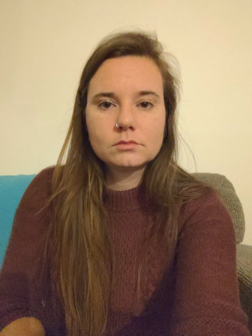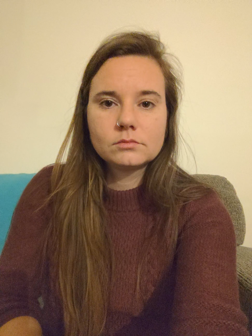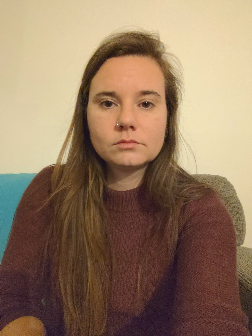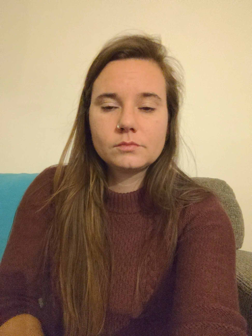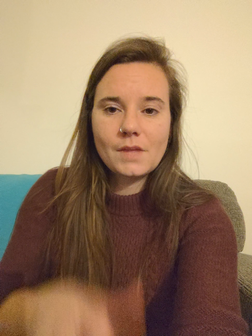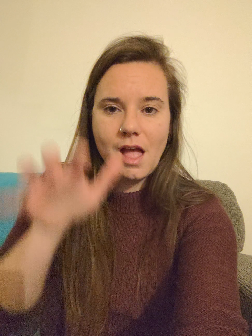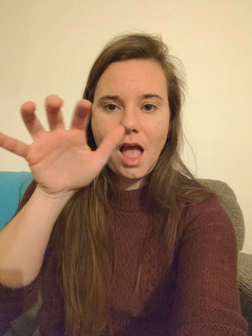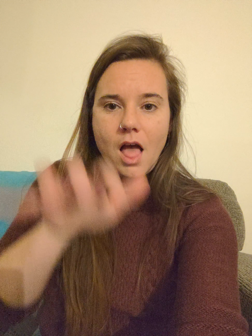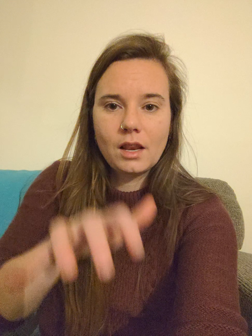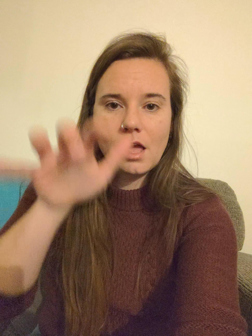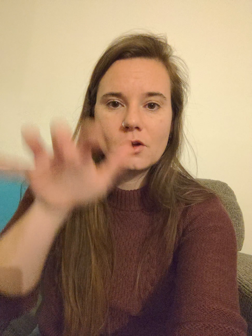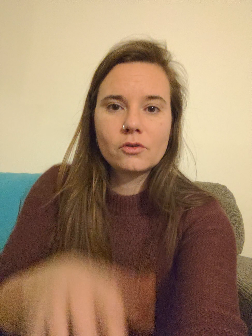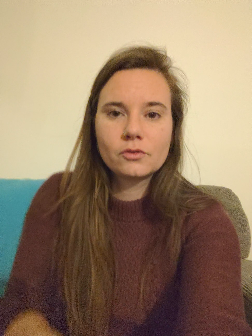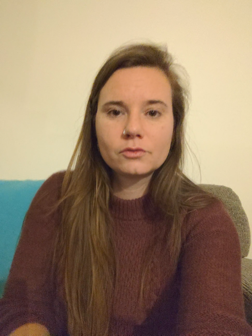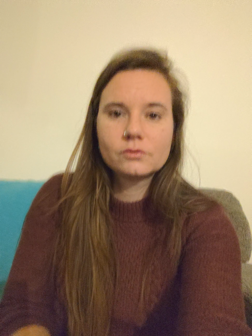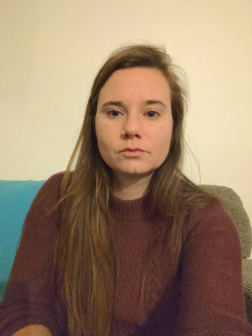alligator